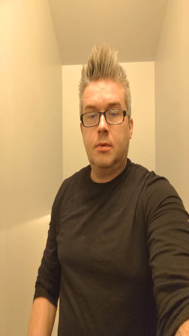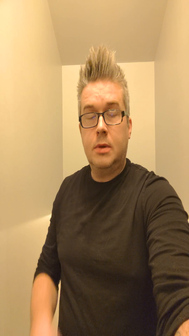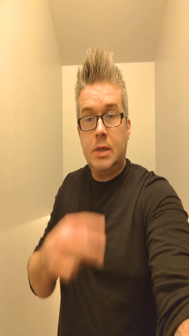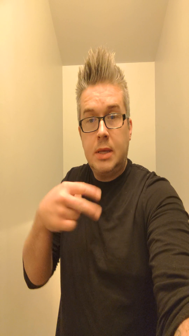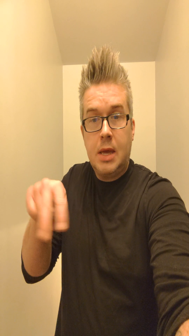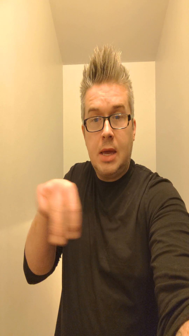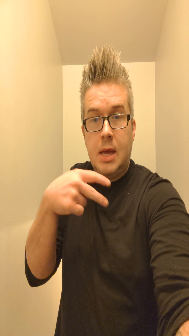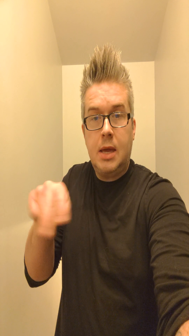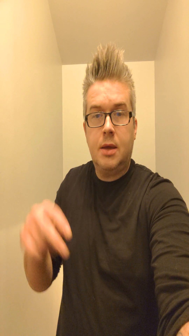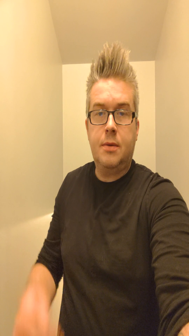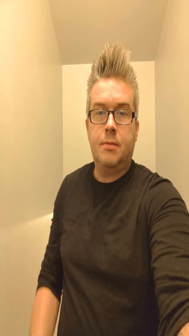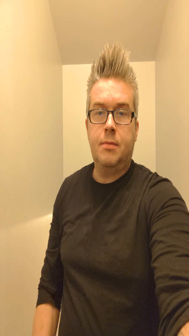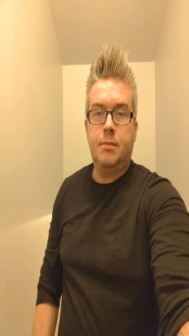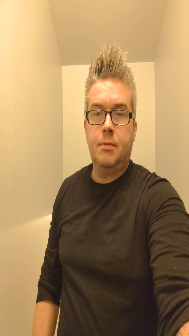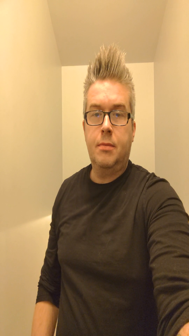dance